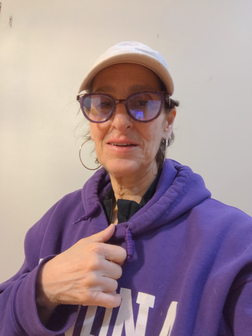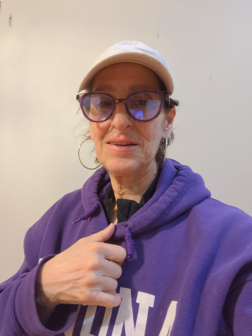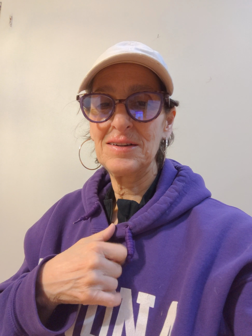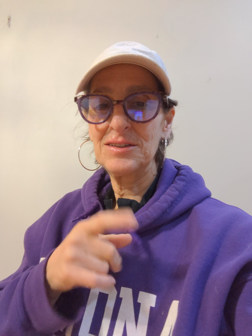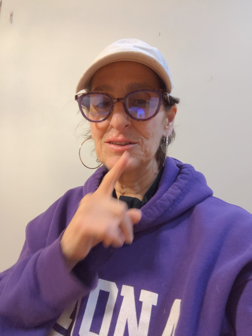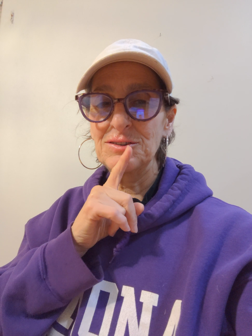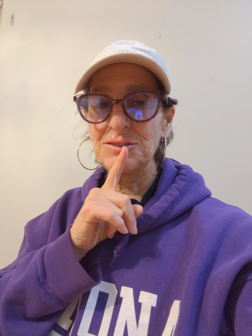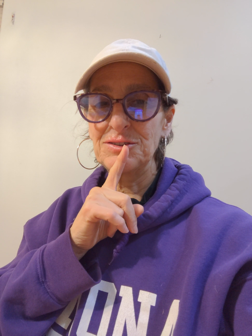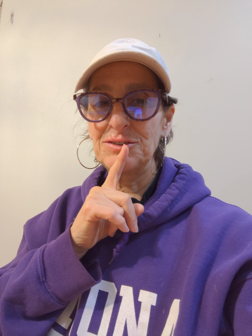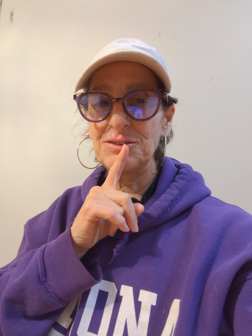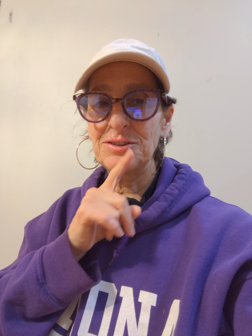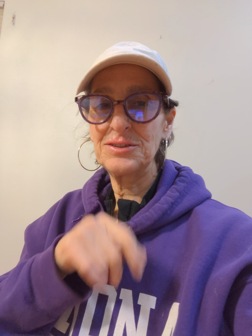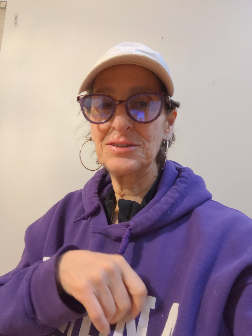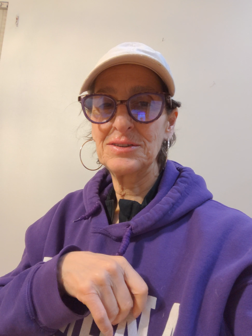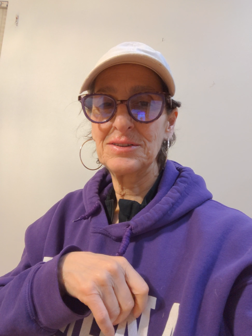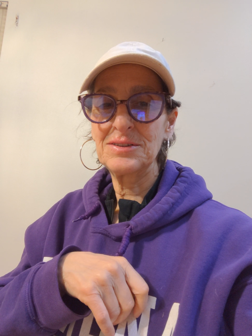shhh